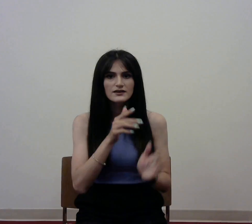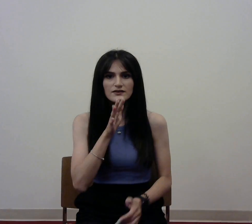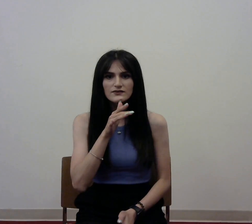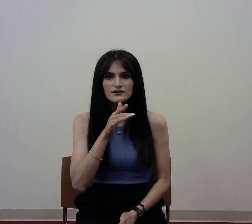yaş